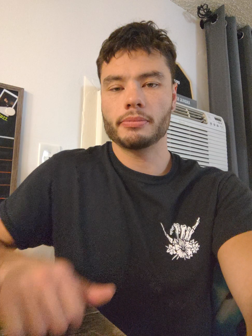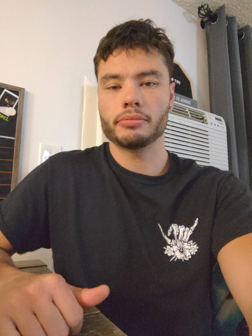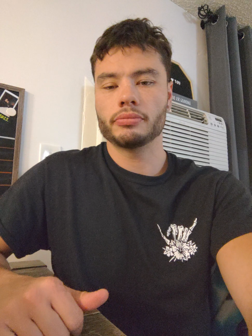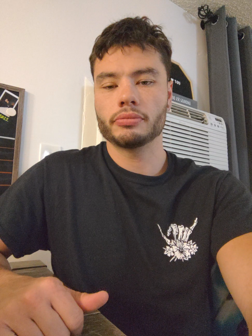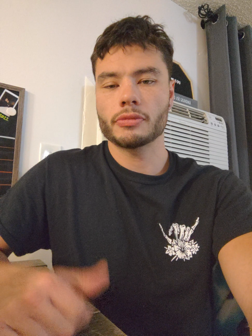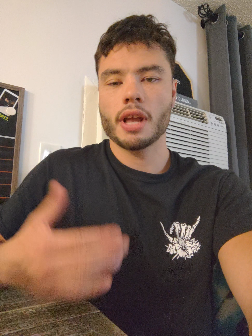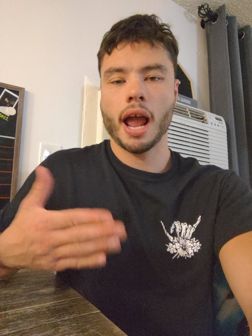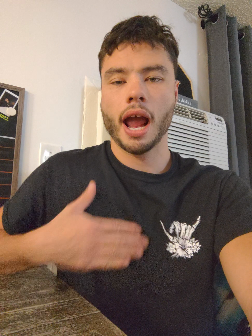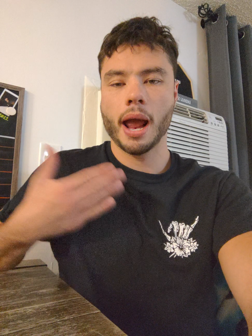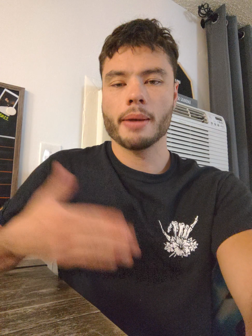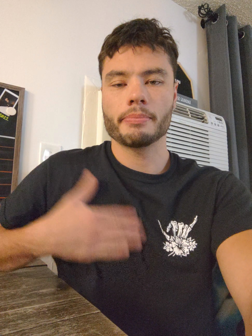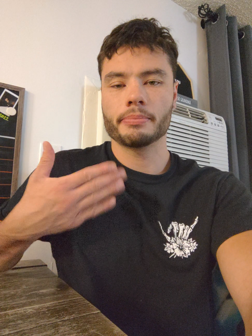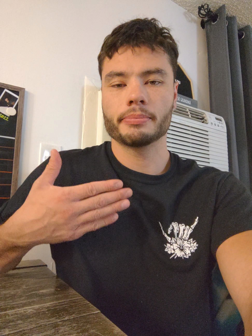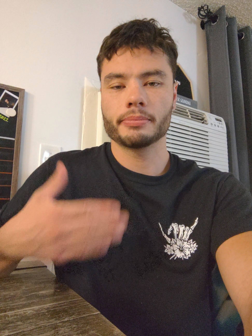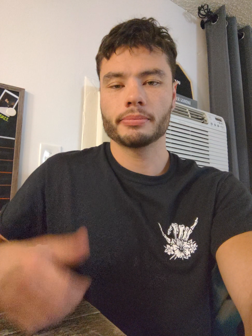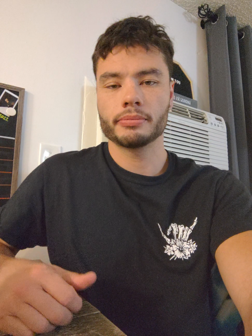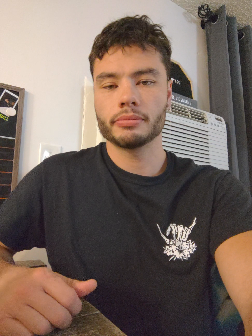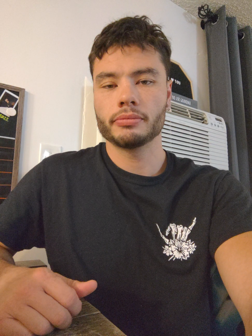happy